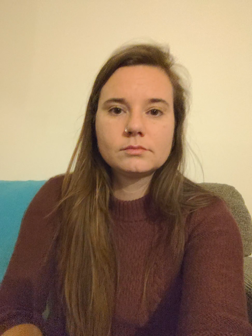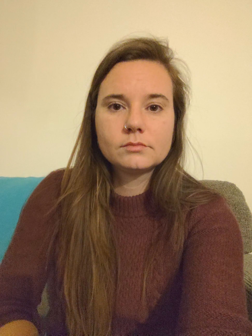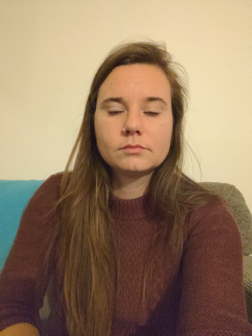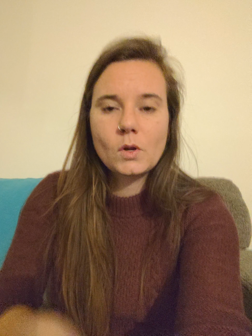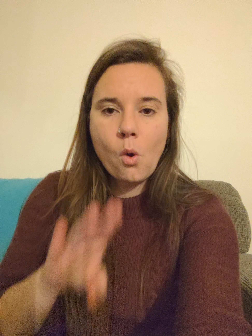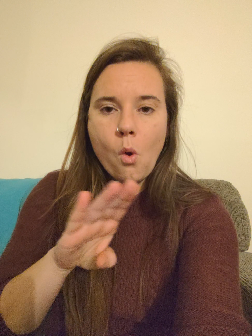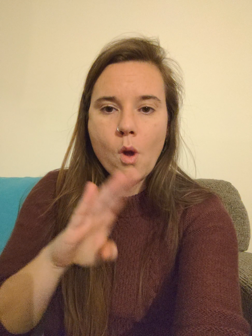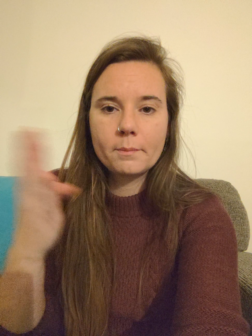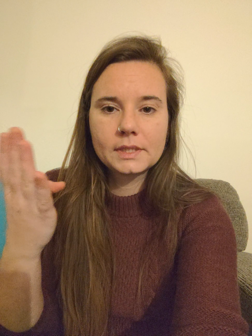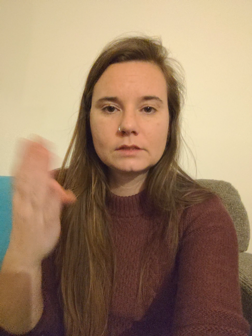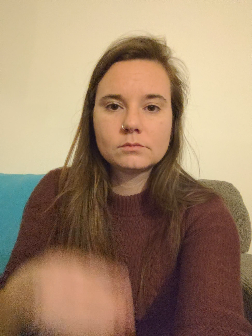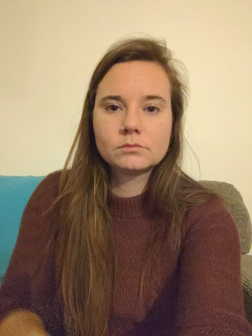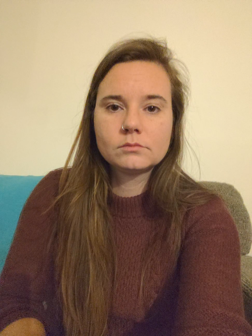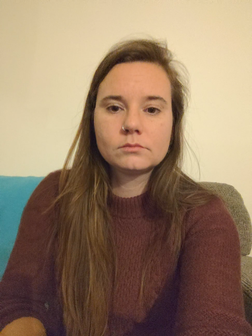open